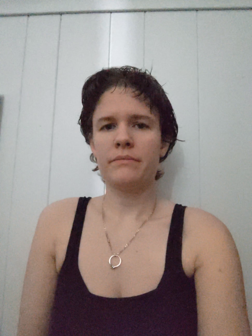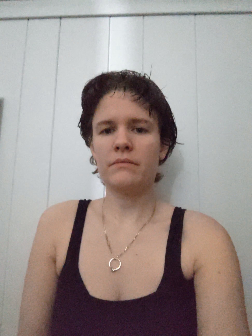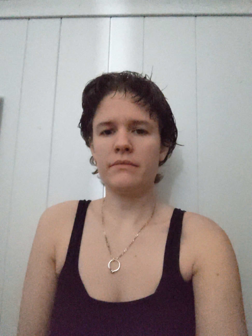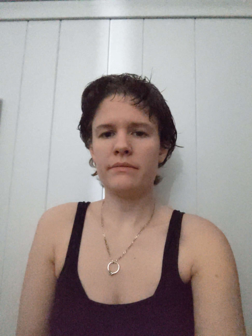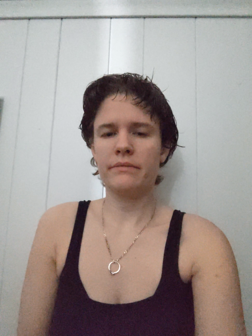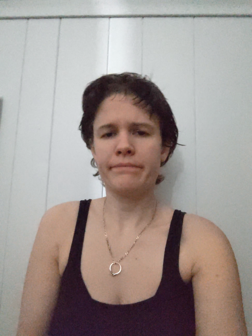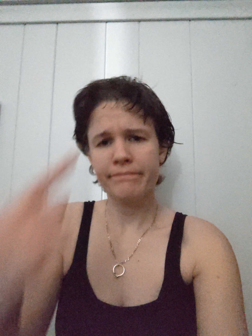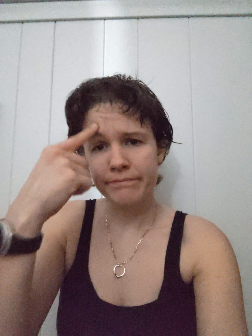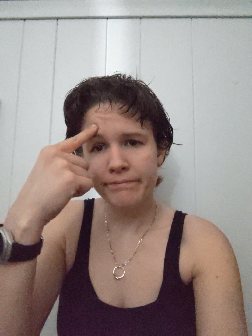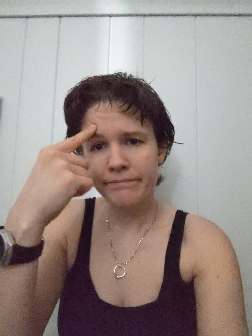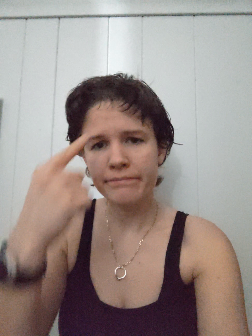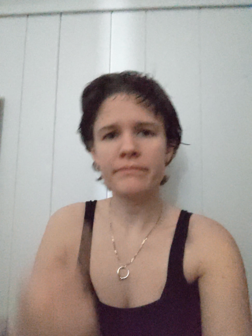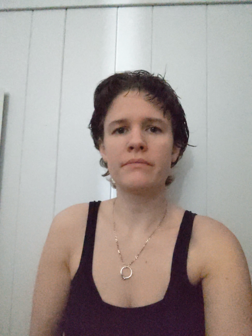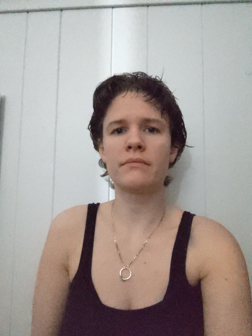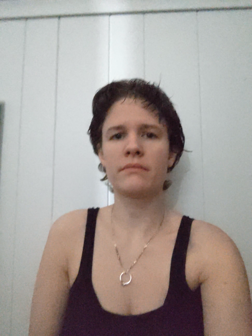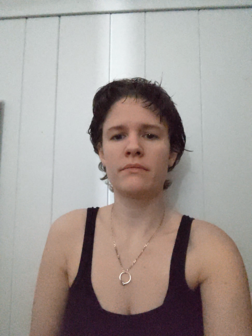think